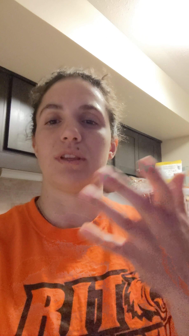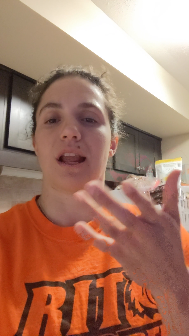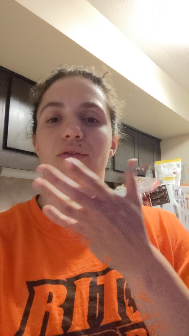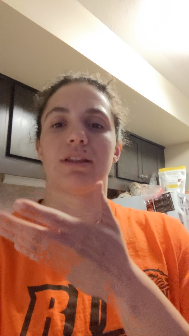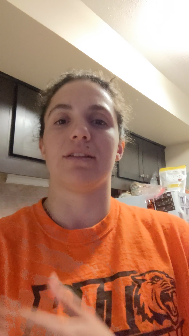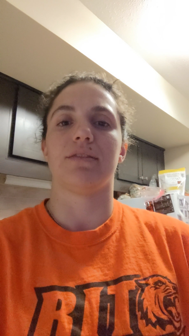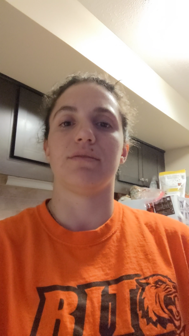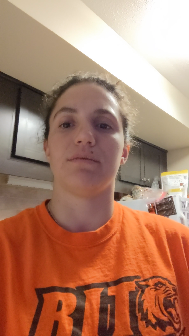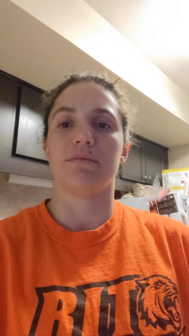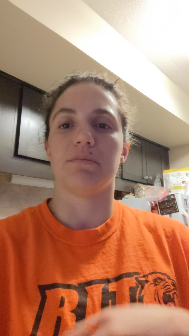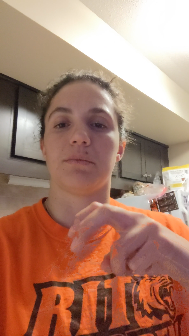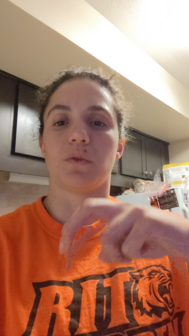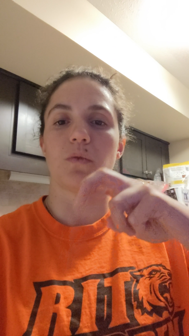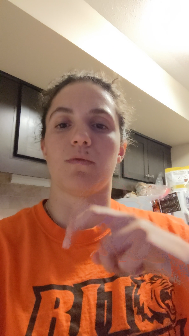potato